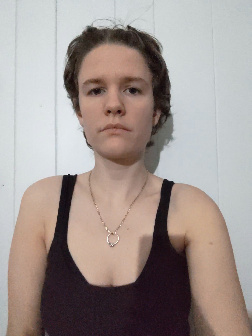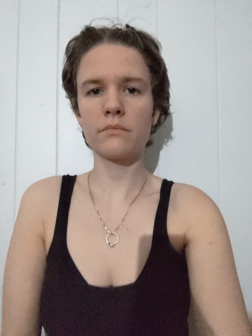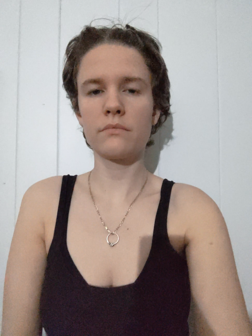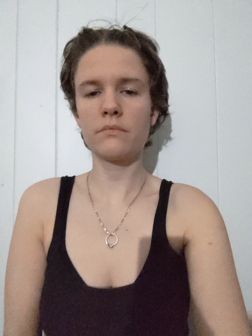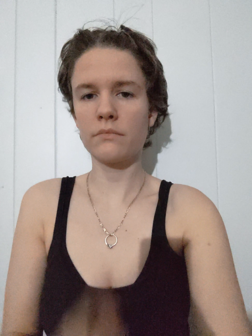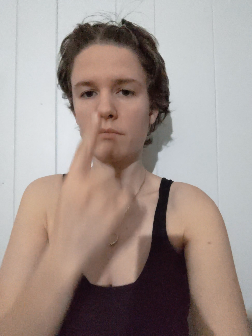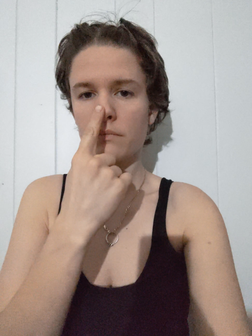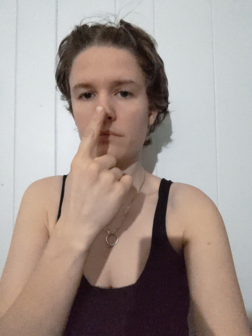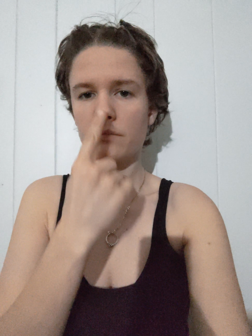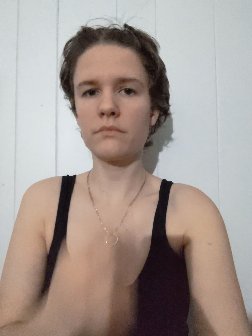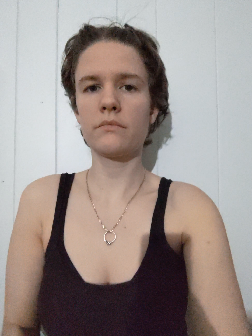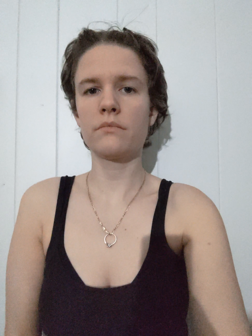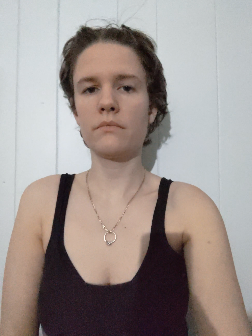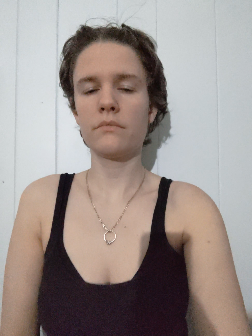nose